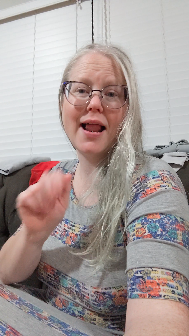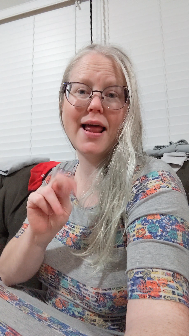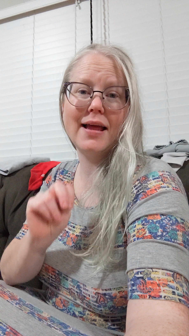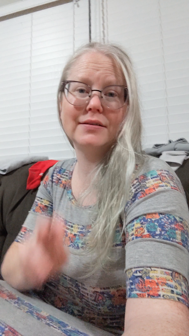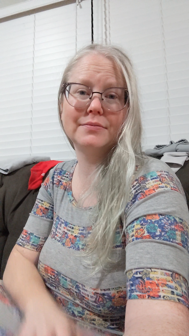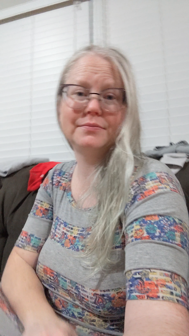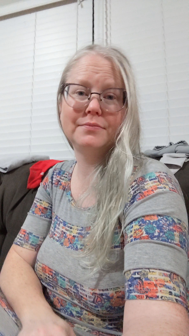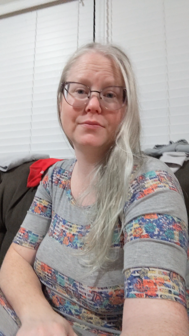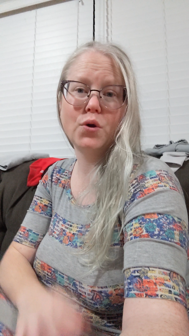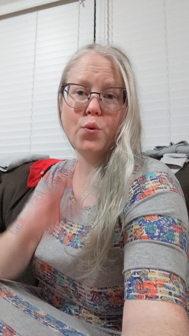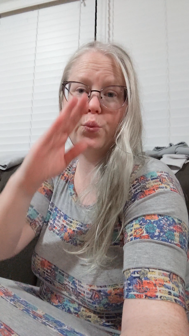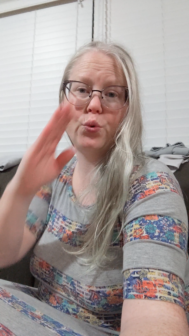roof